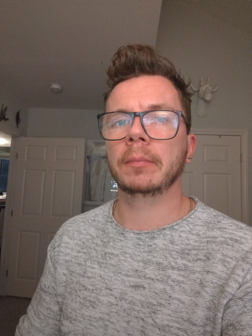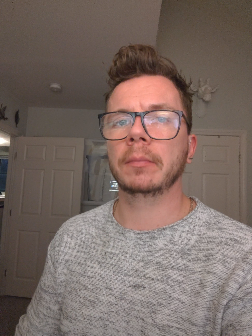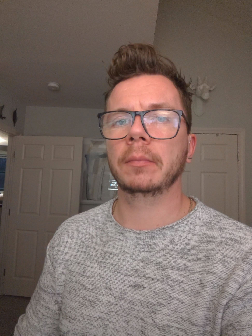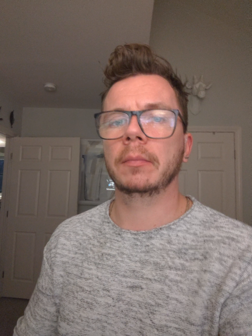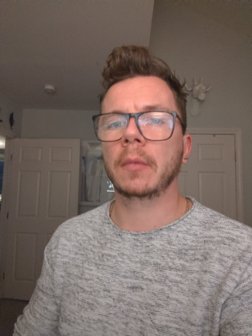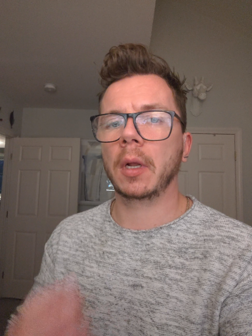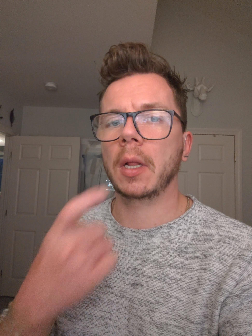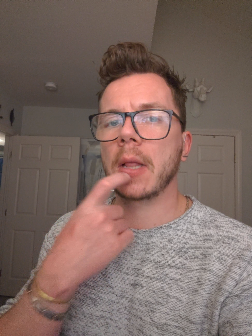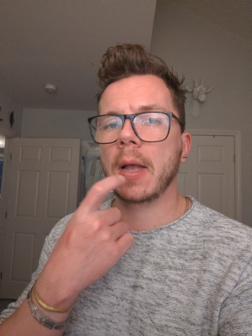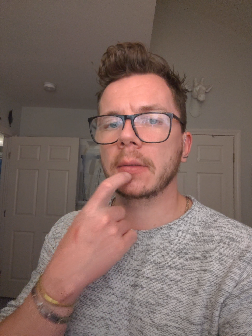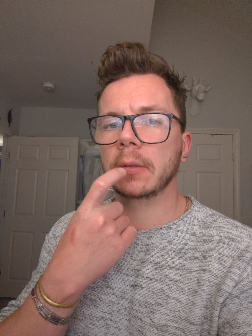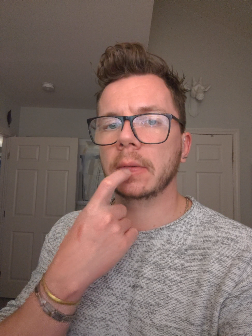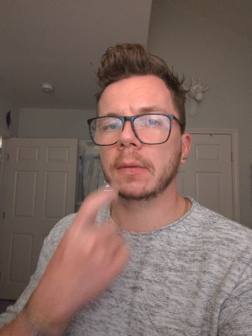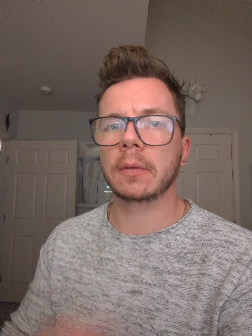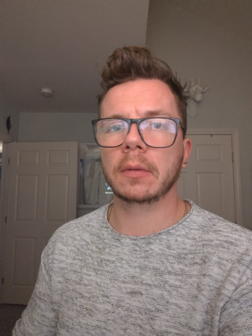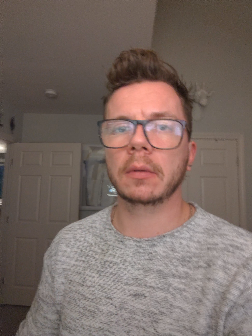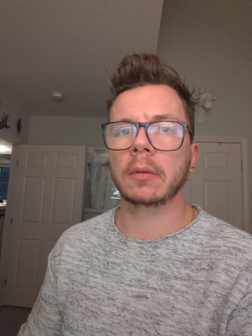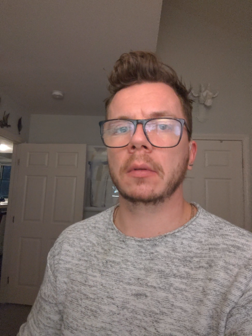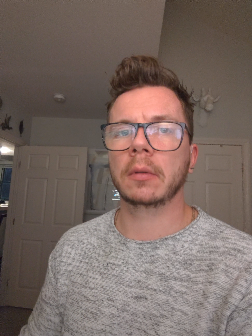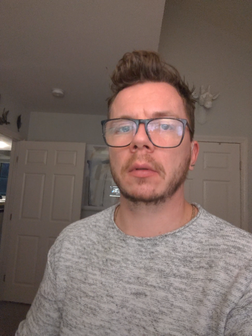window